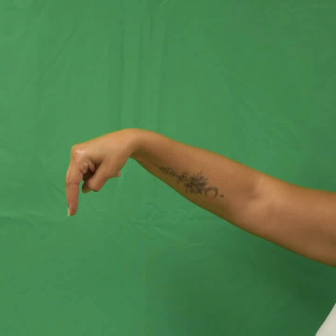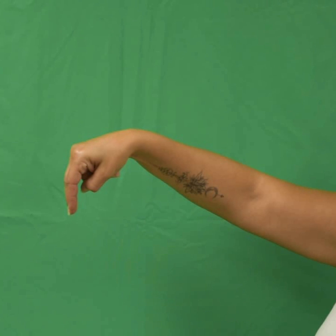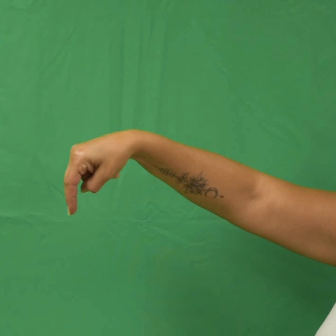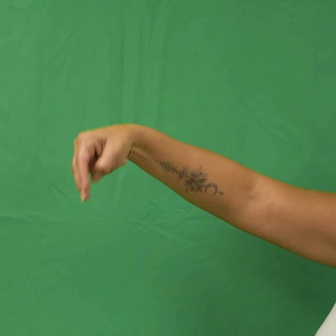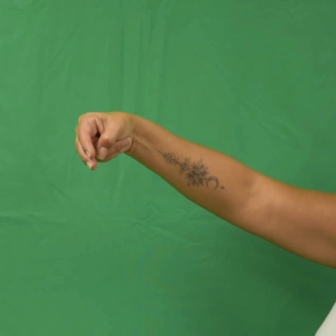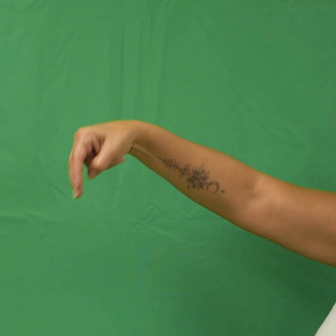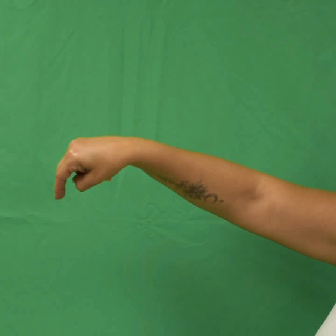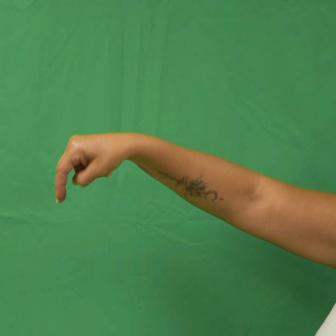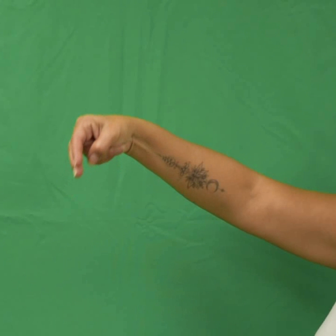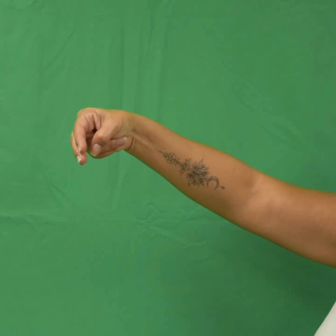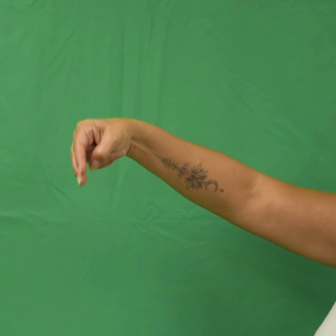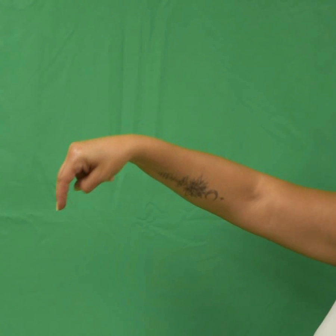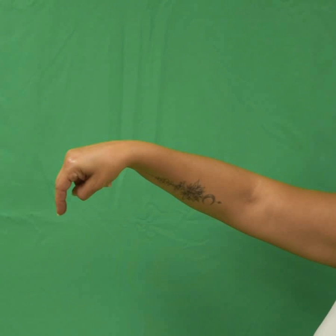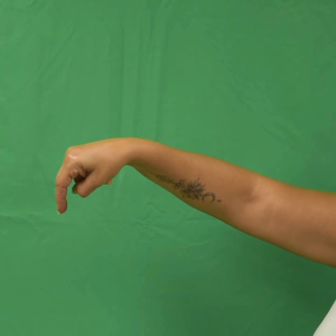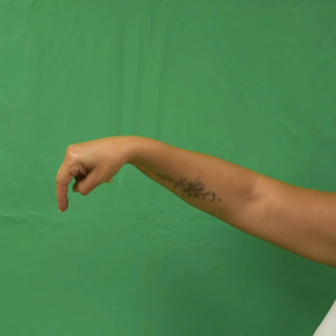Ñ